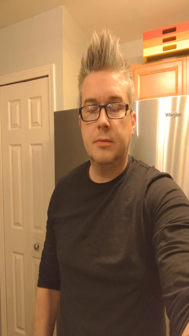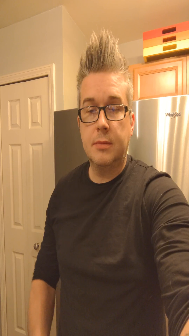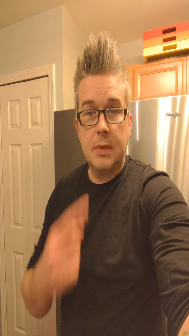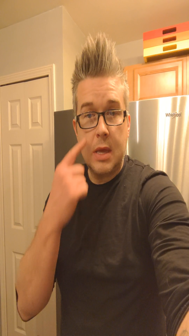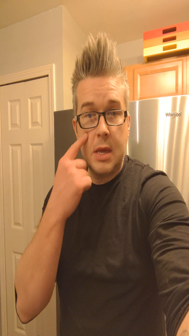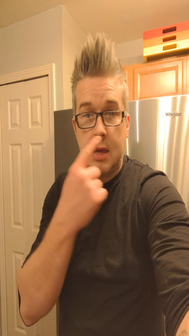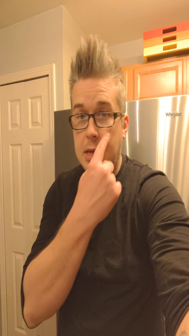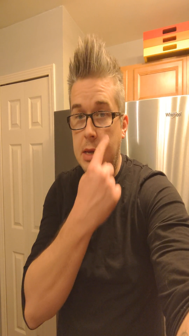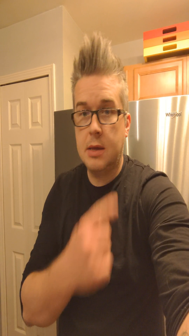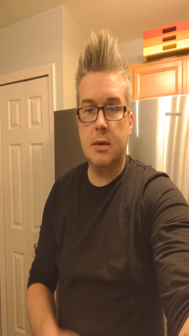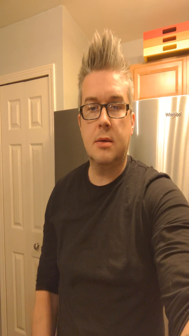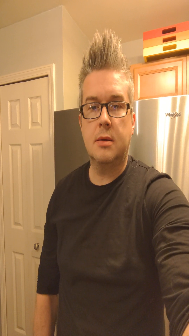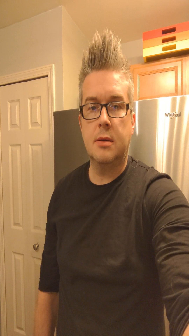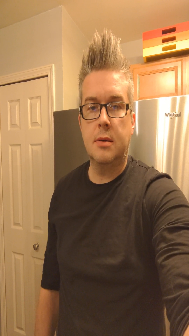eye